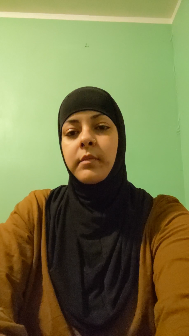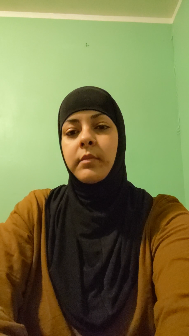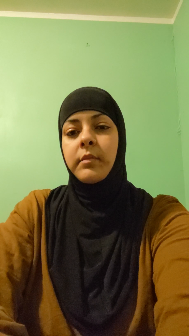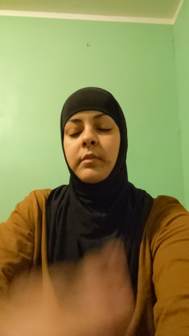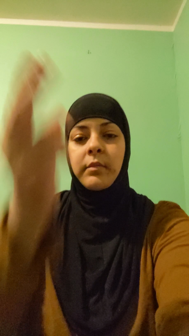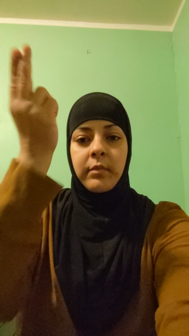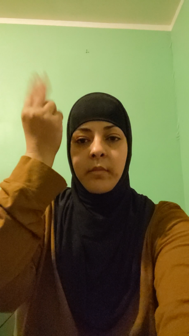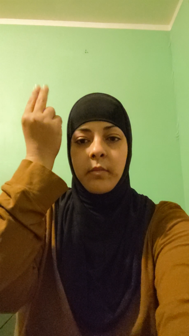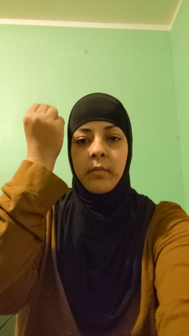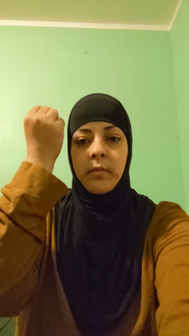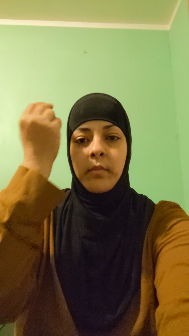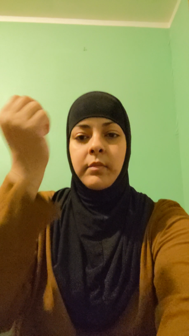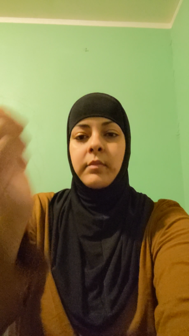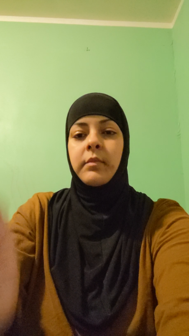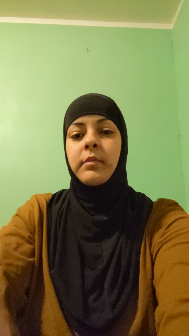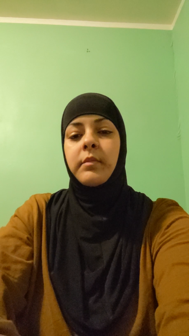rabbit